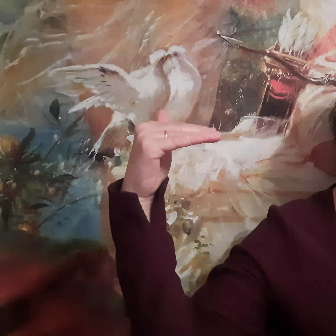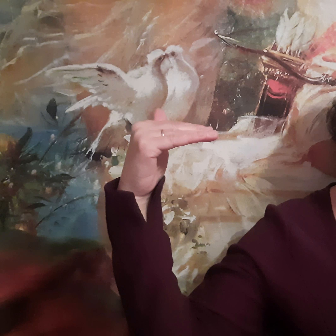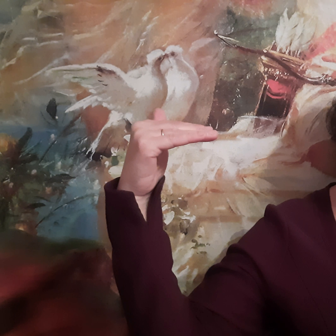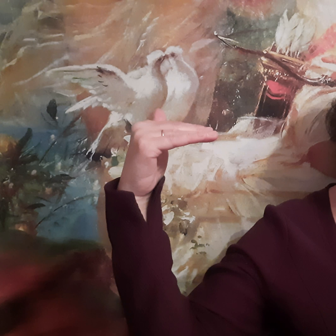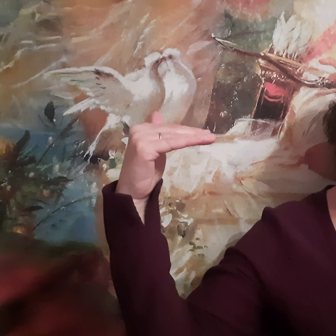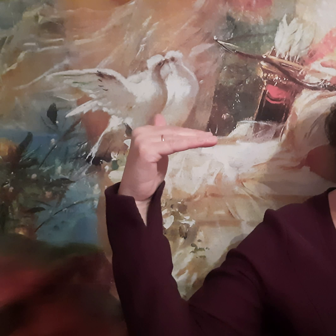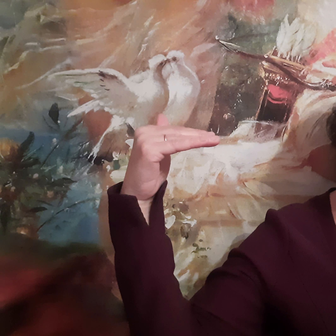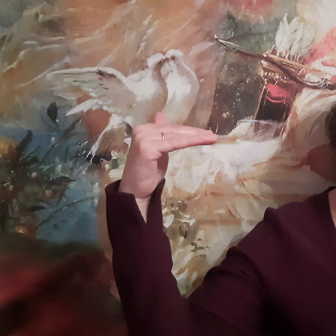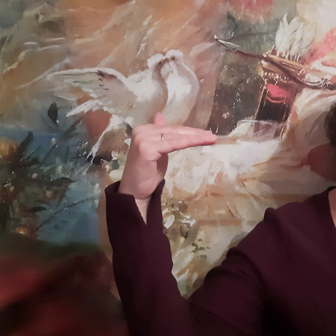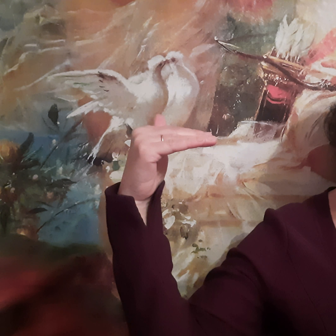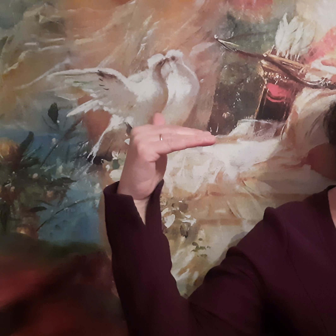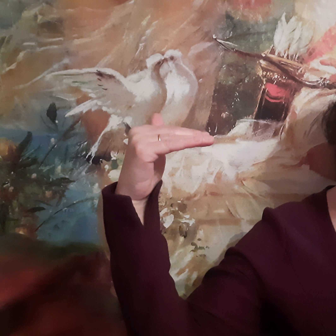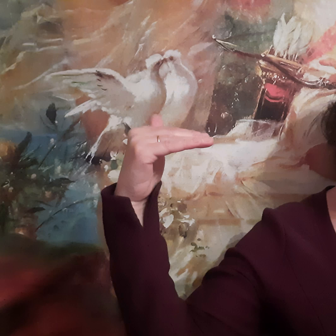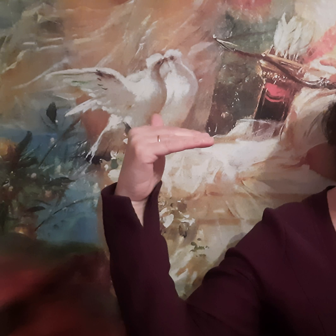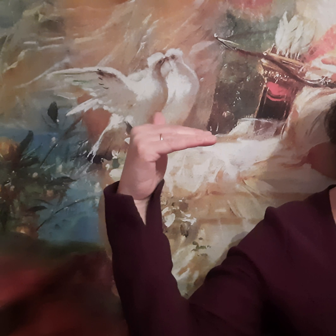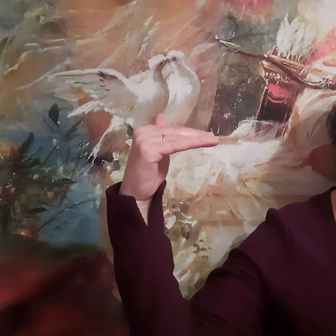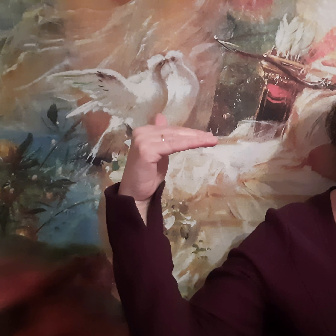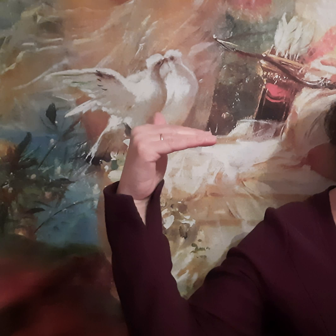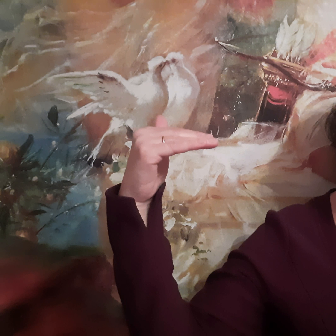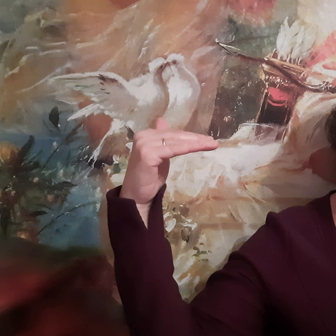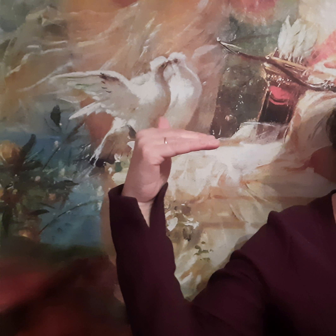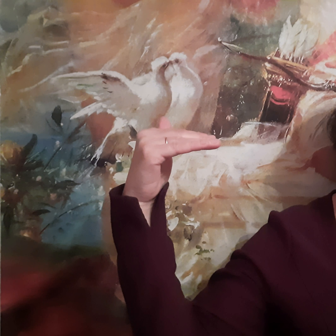Ф